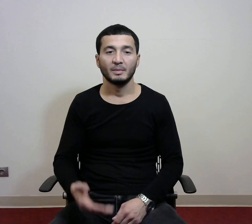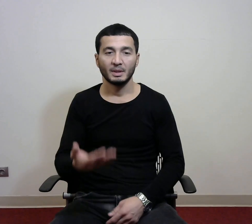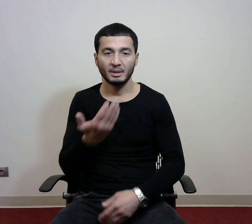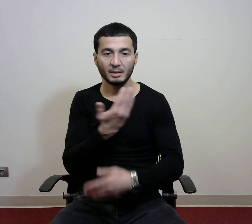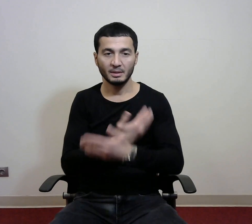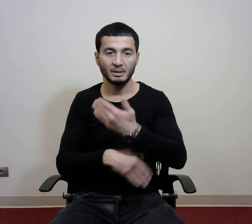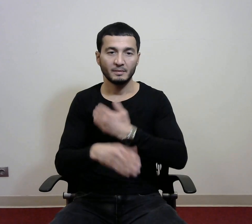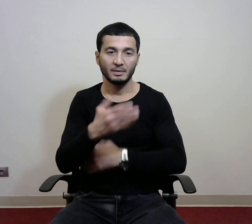əlil